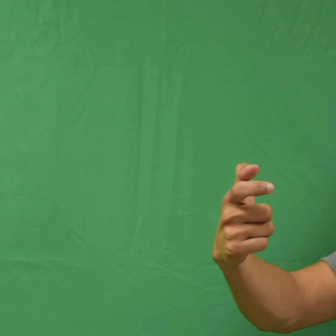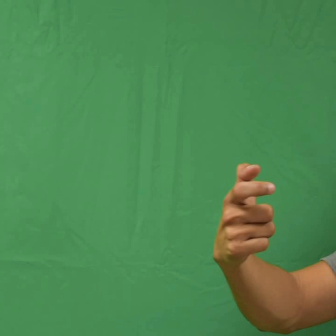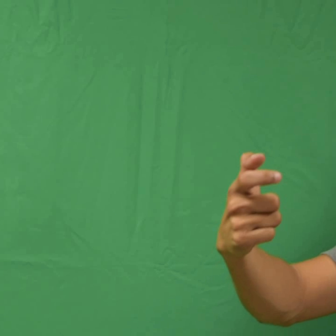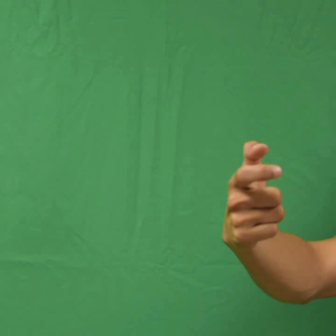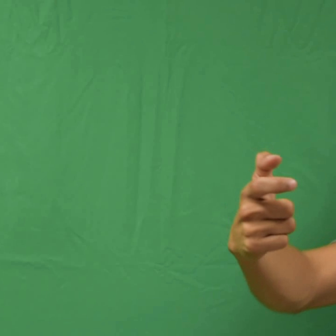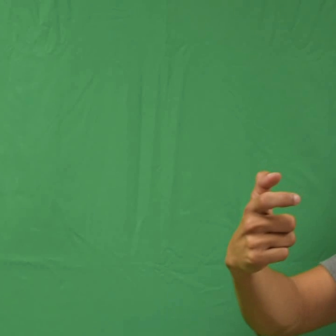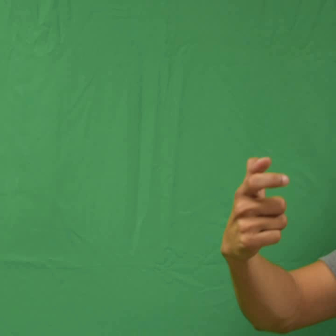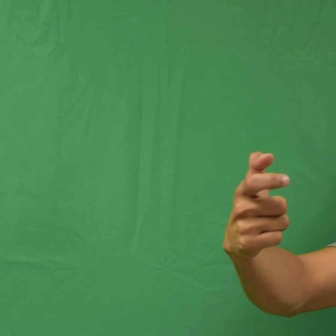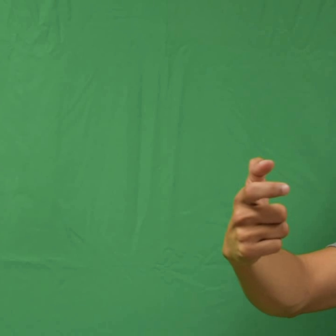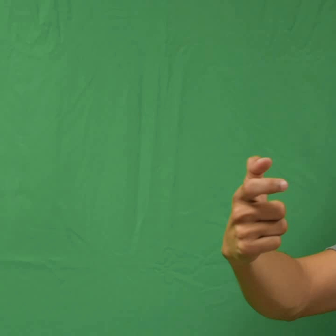X